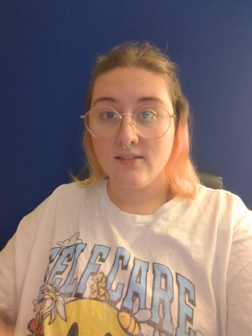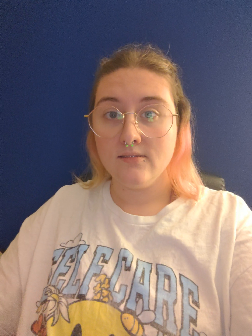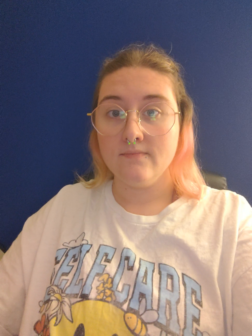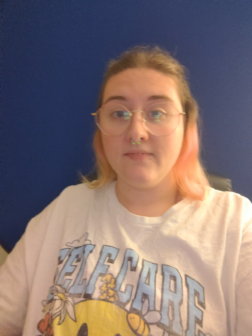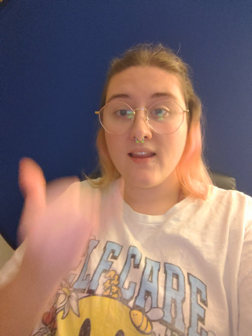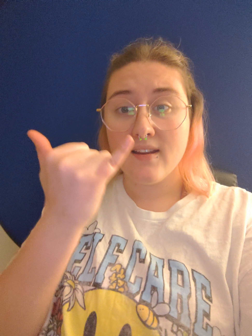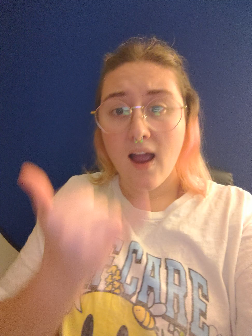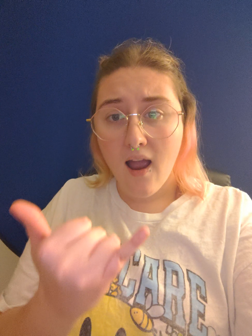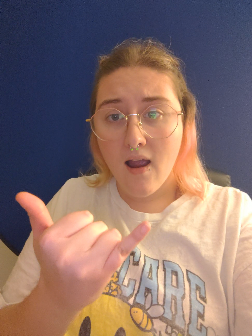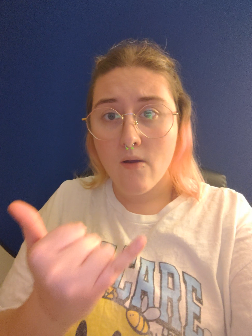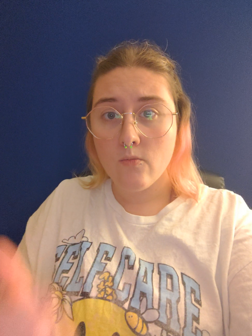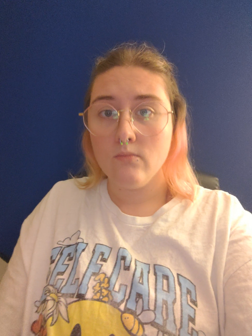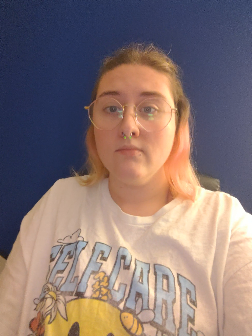now